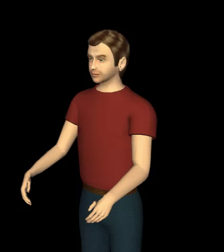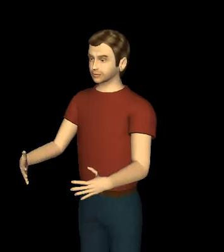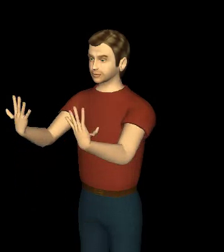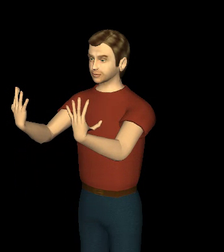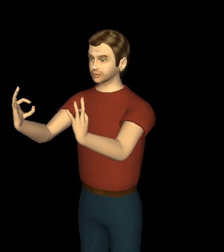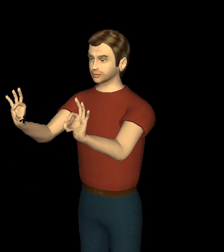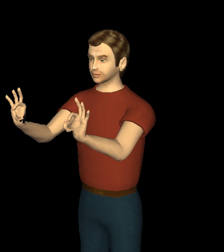10